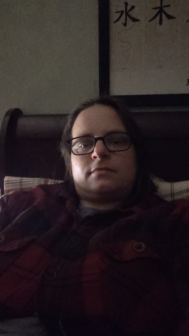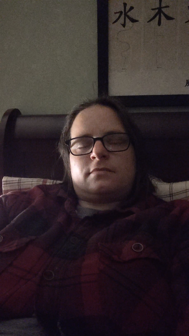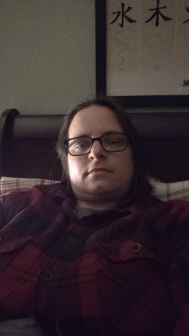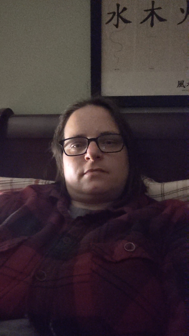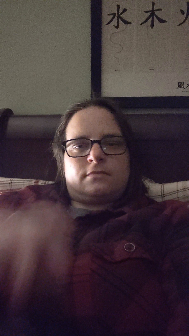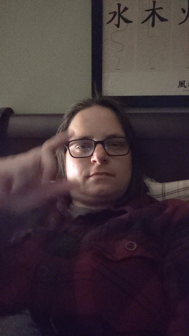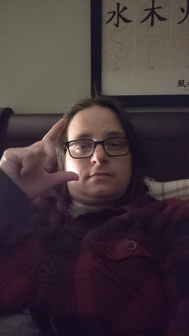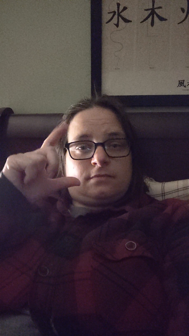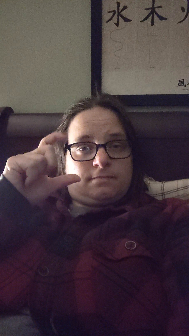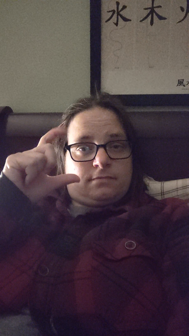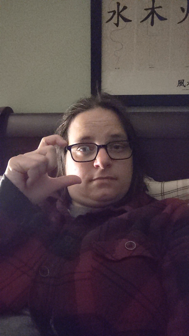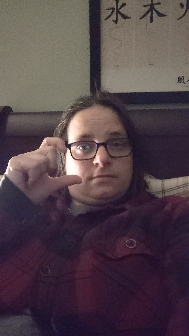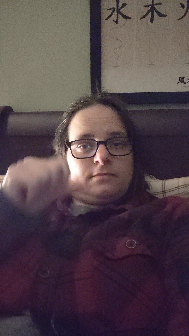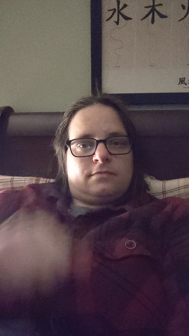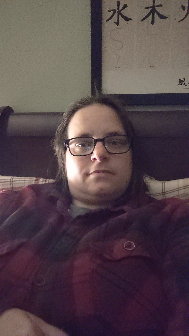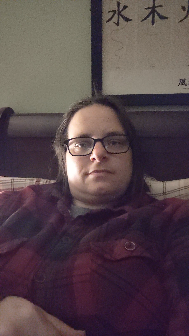camera